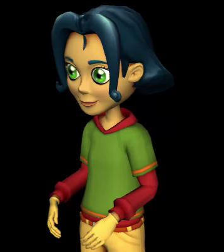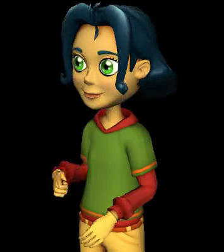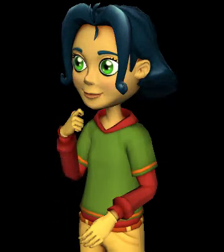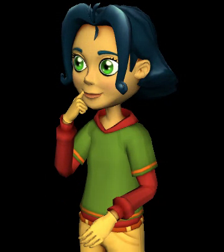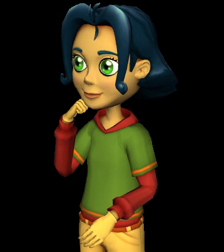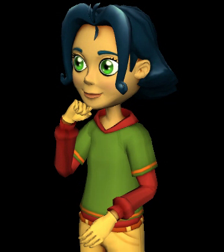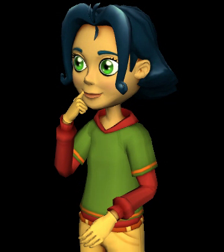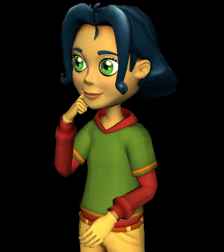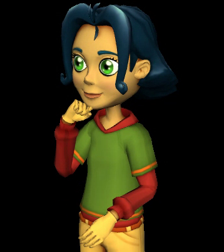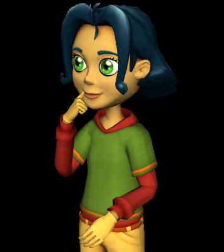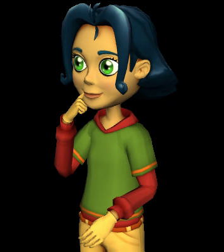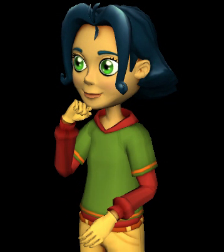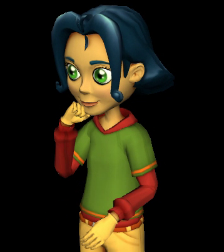طبيب أسنان